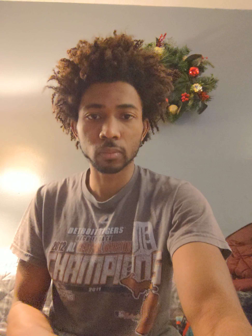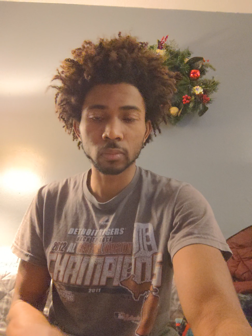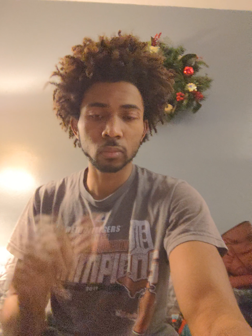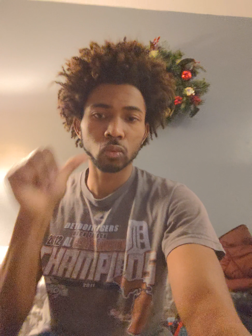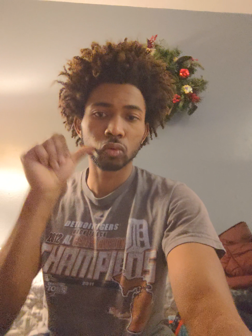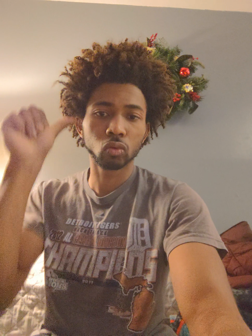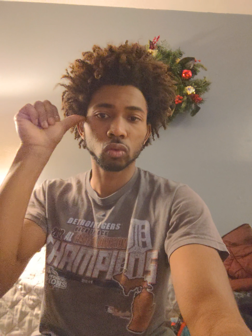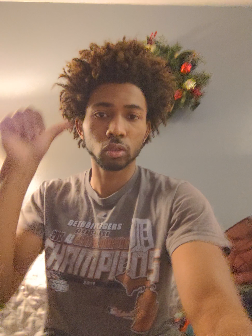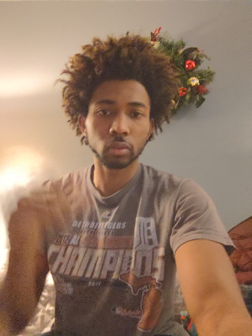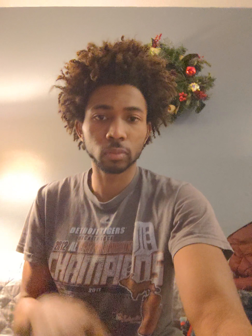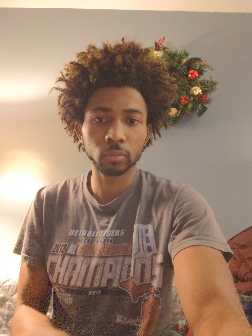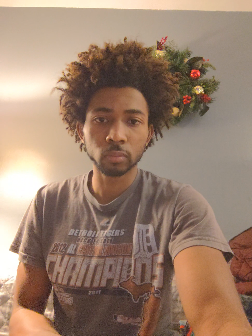yesterday